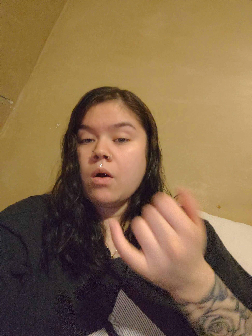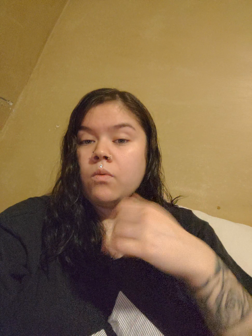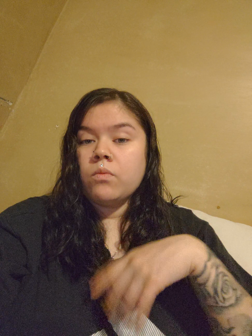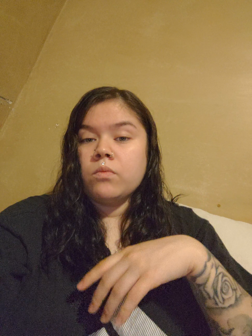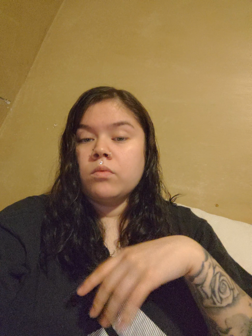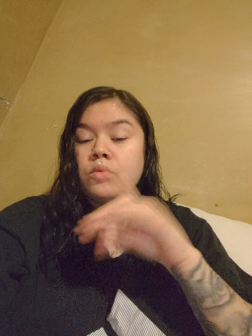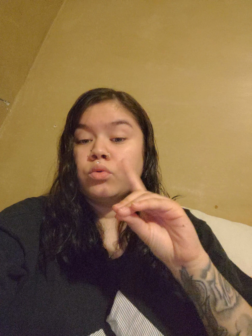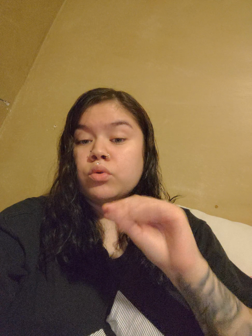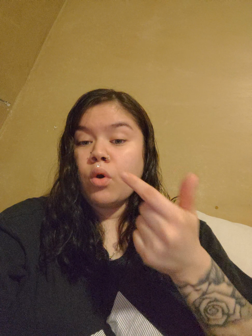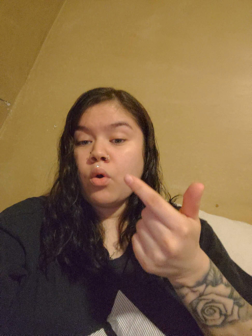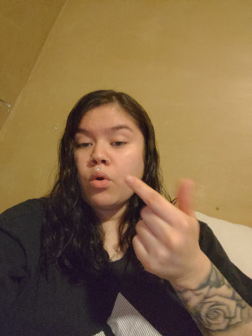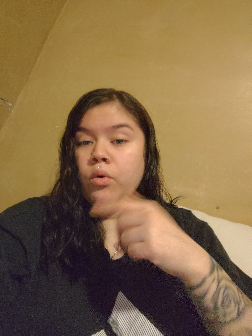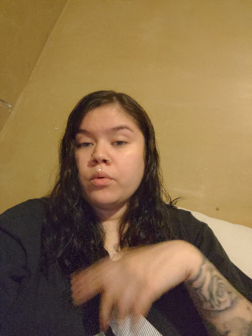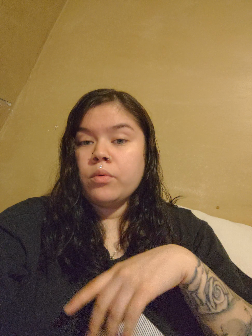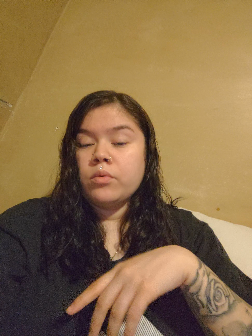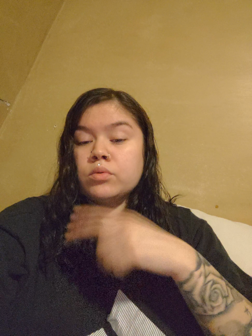dog